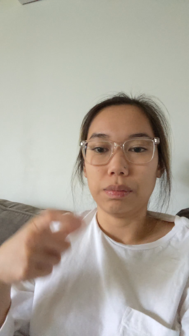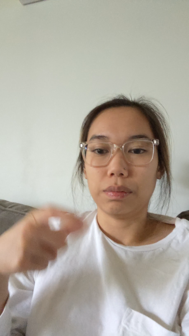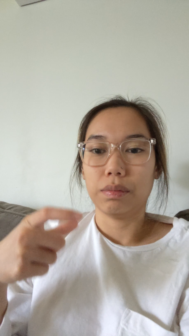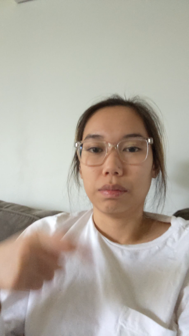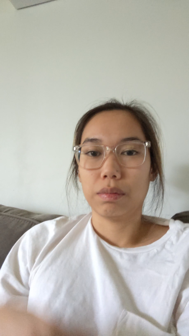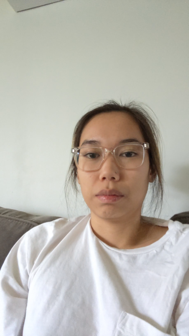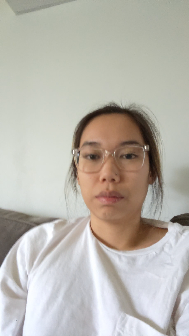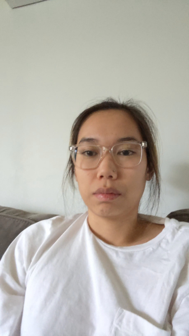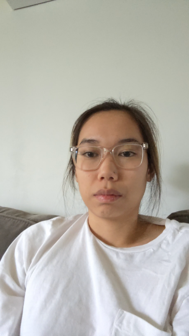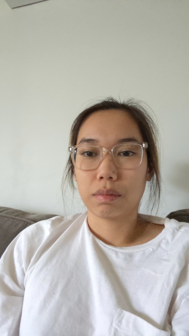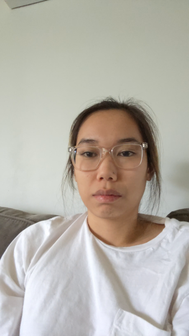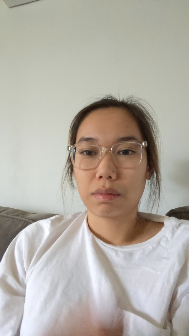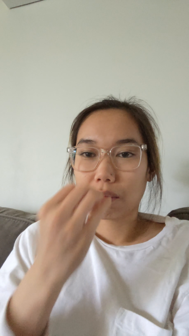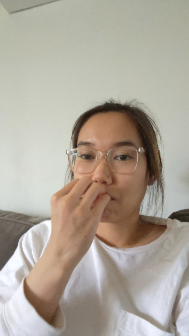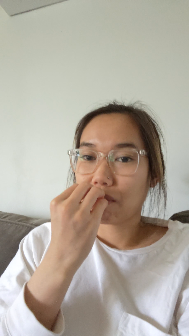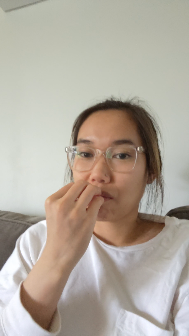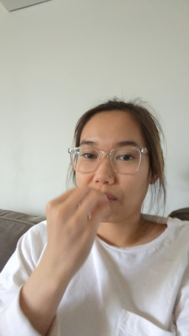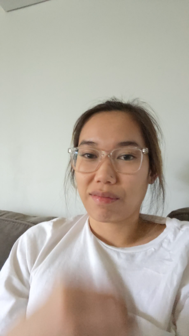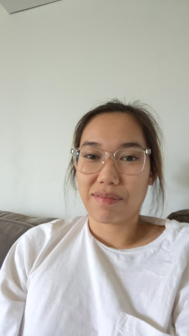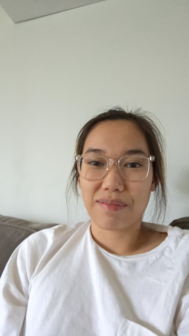eat